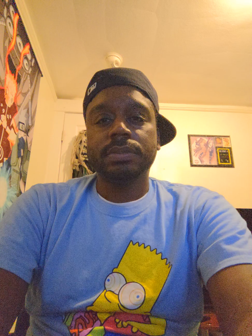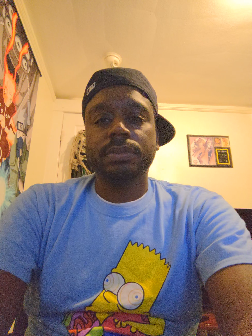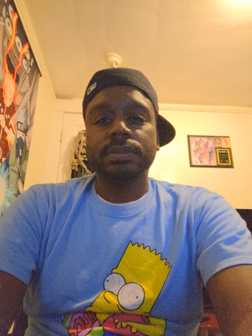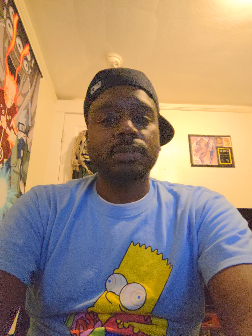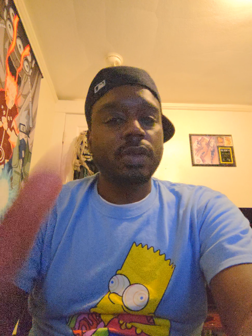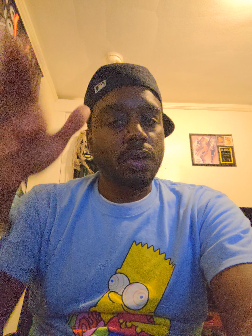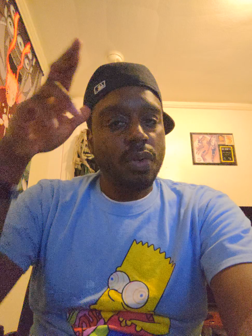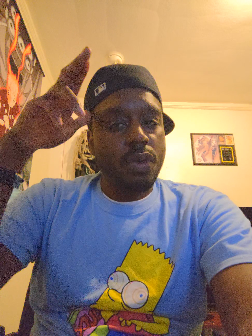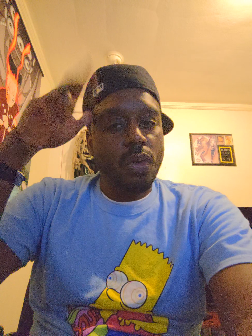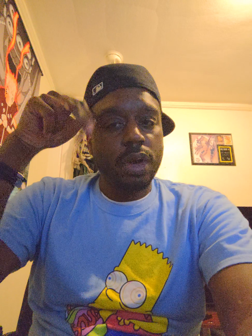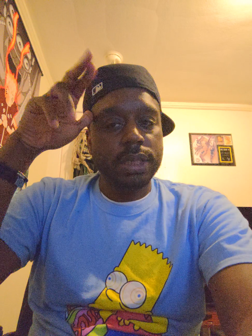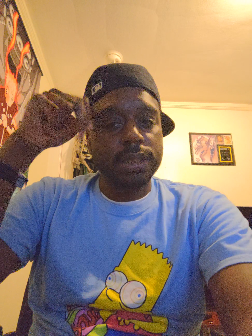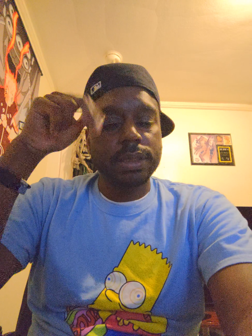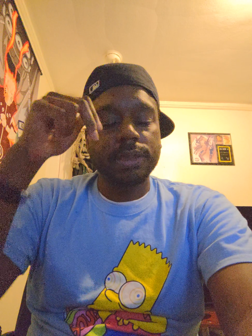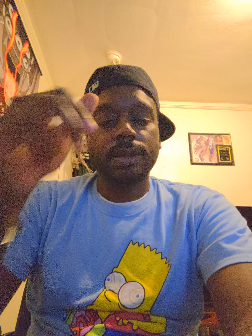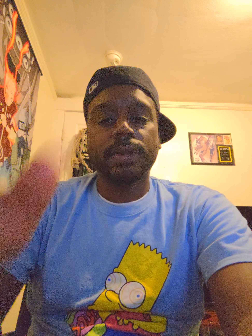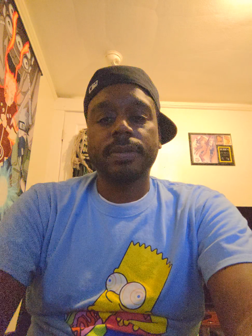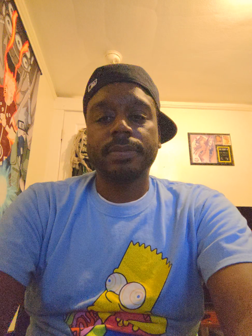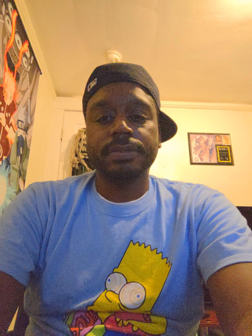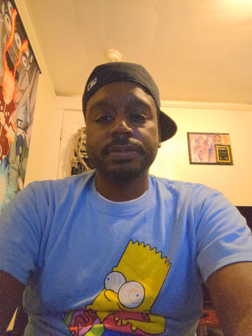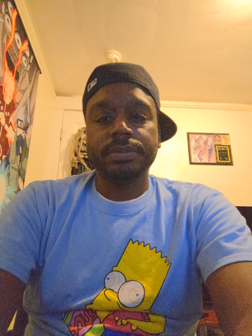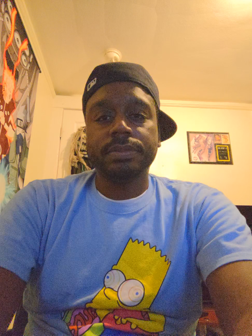horse